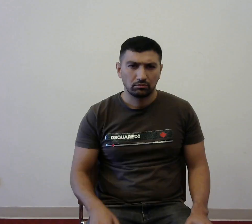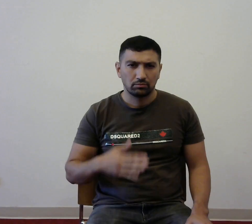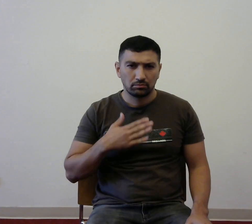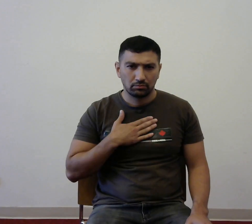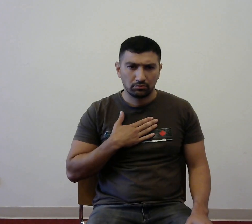mən